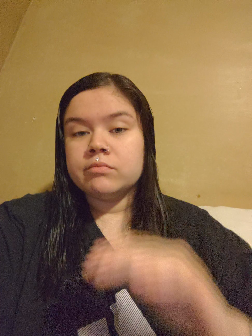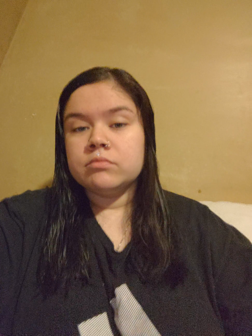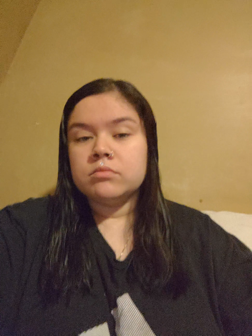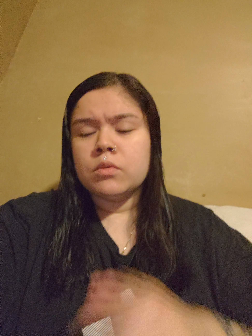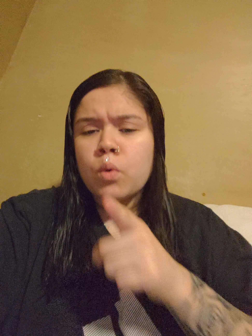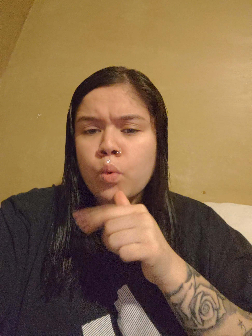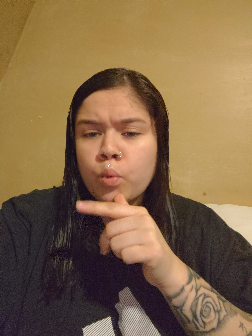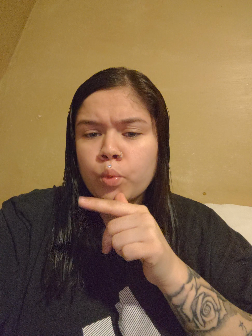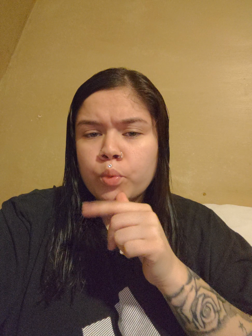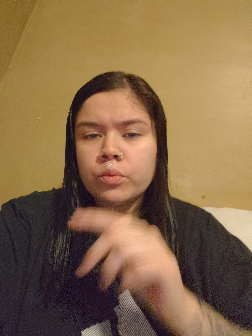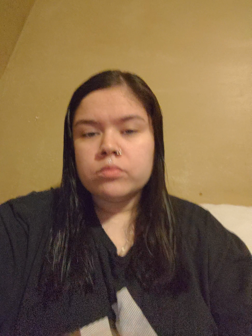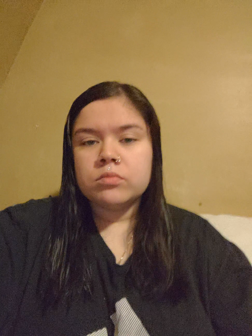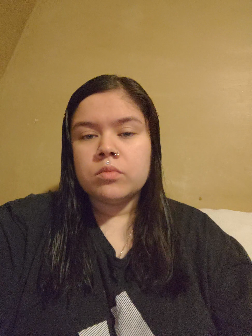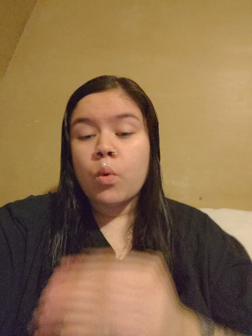who